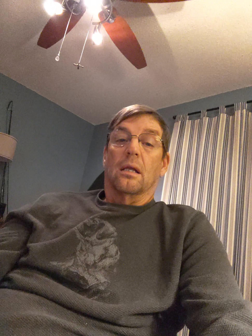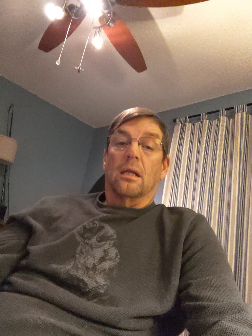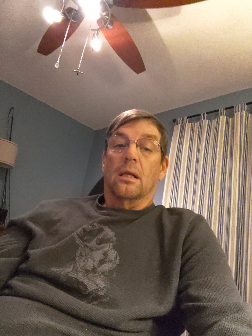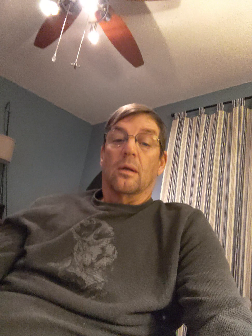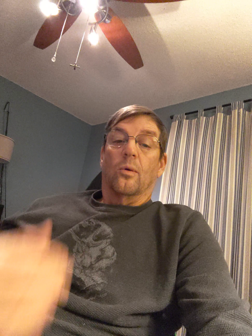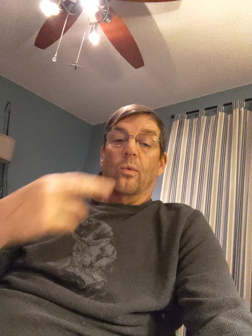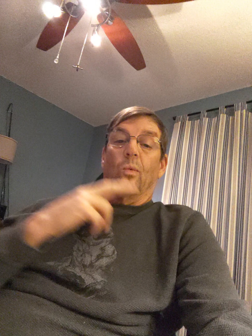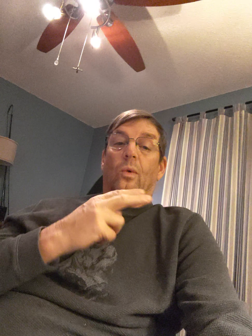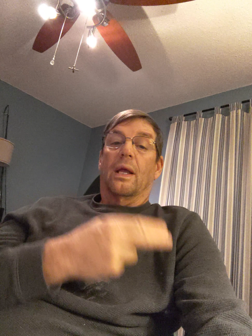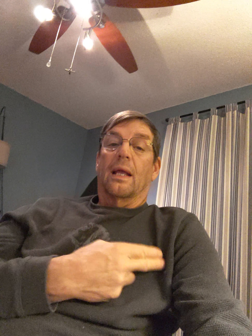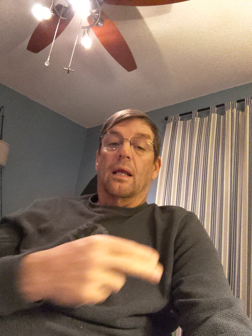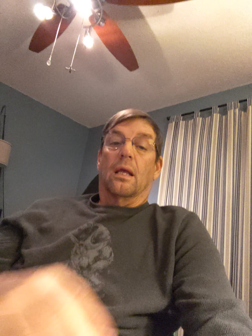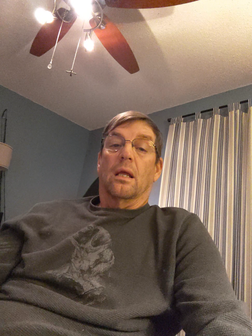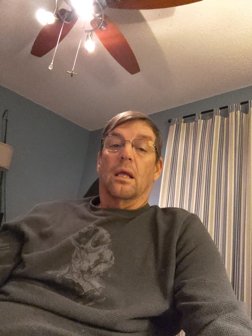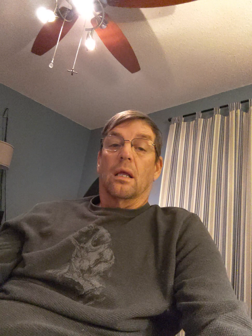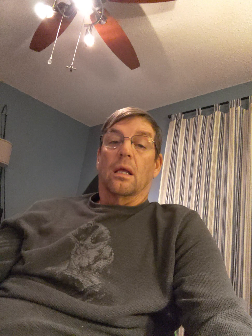we